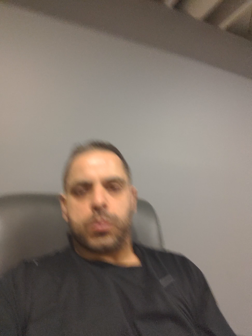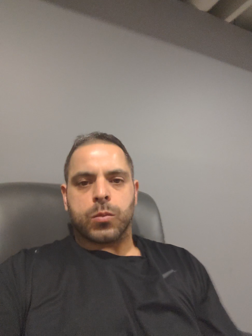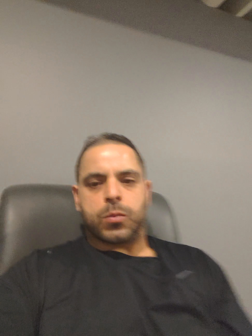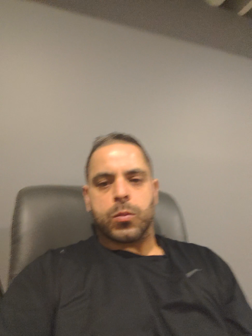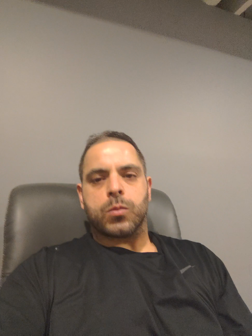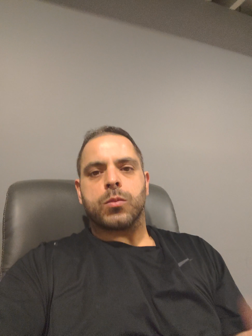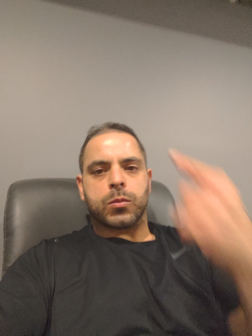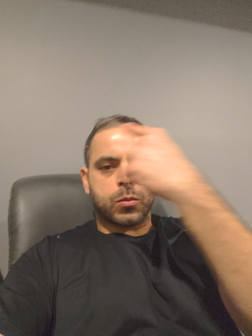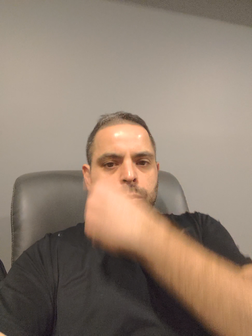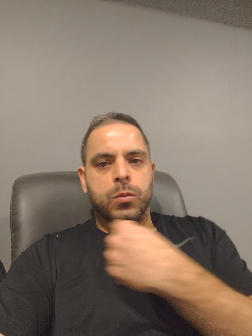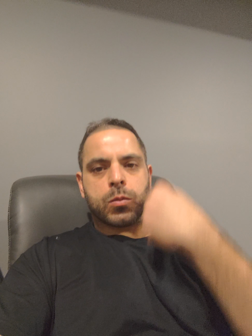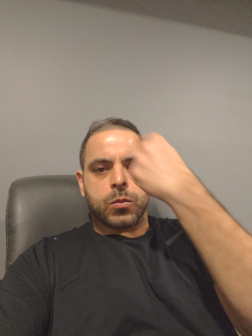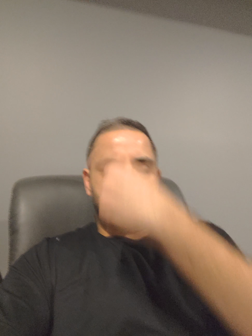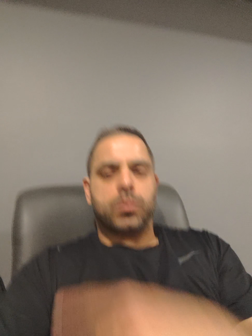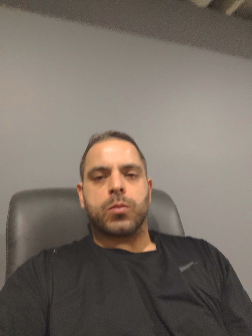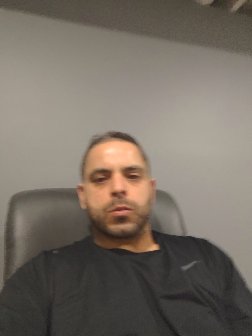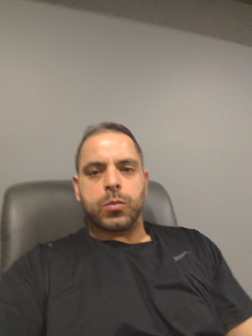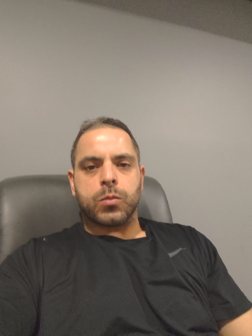face